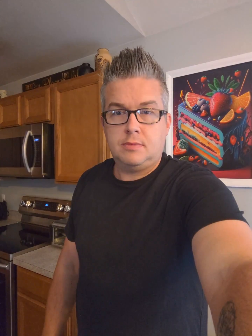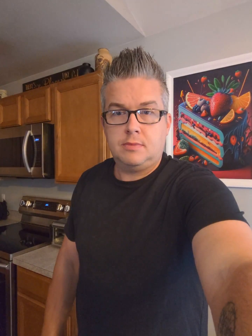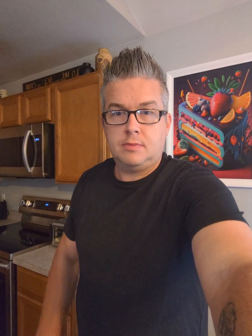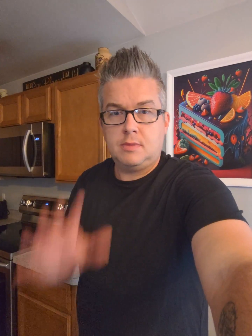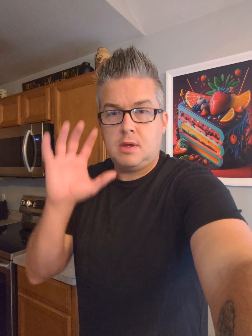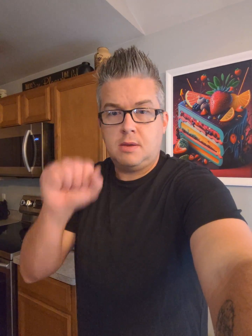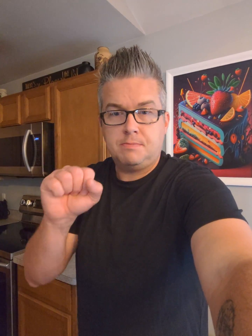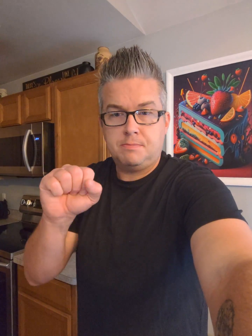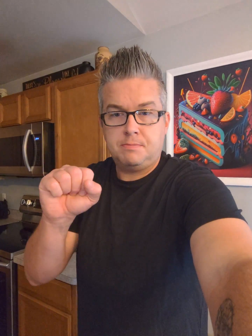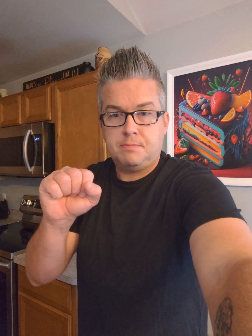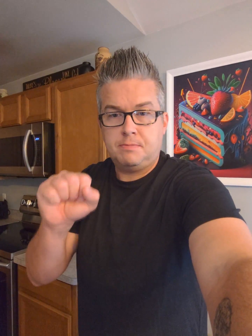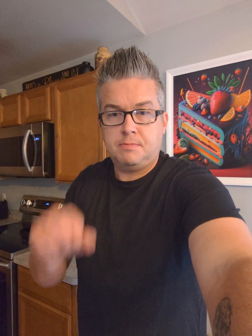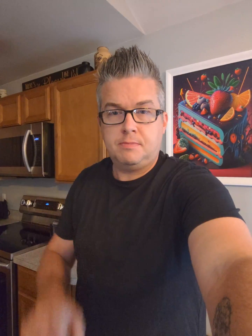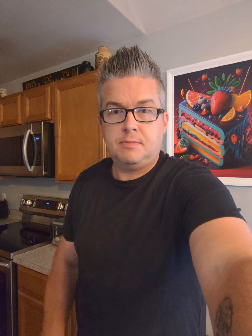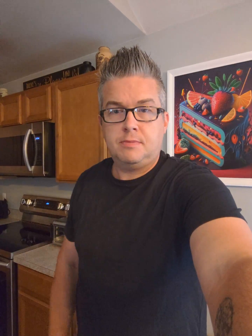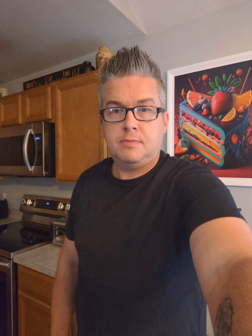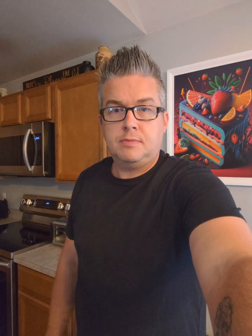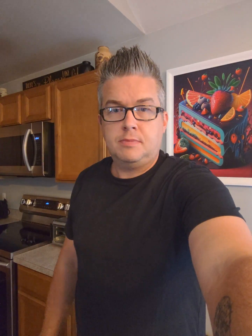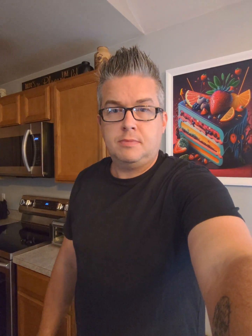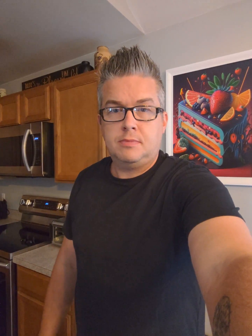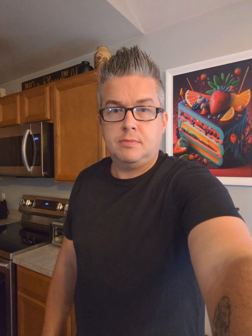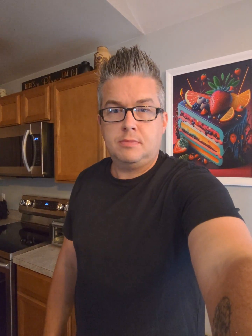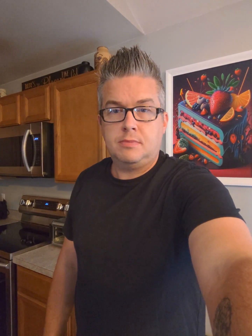catch